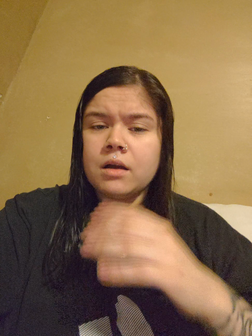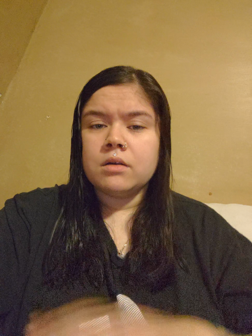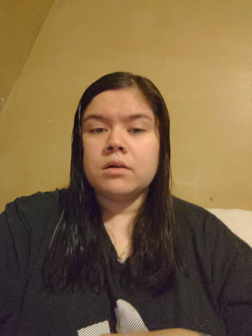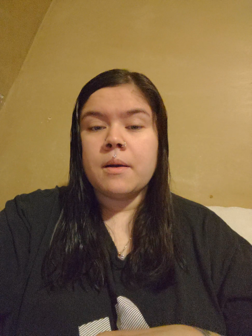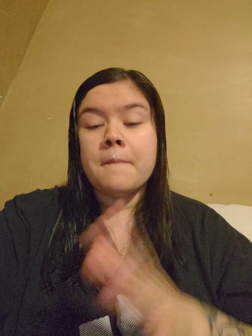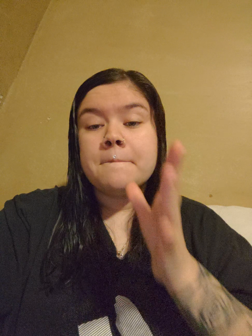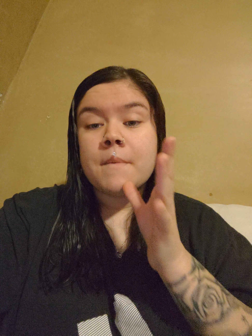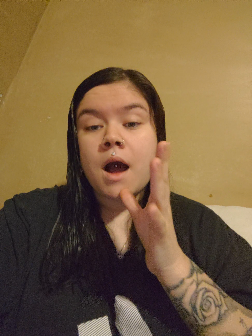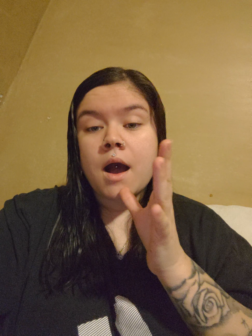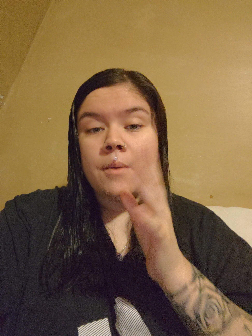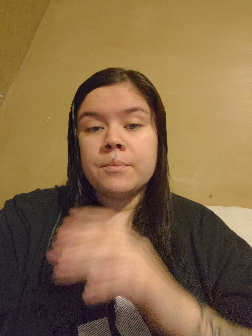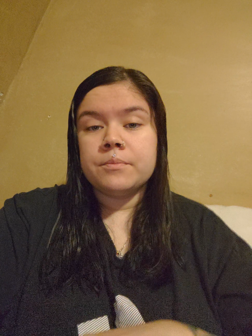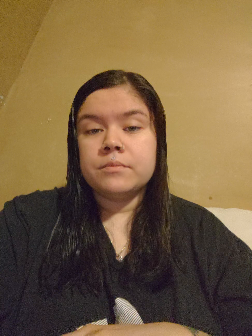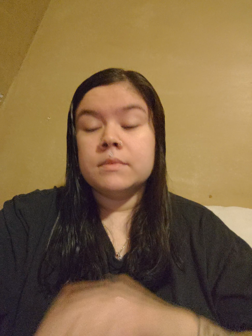mom